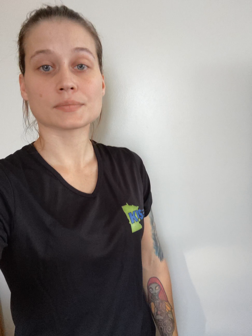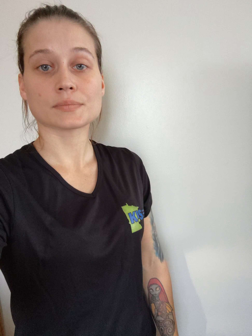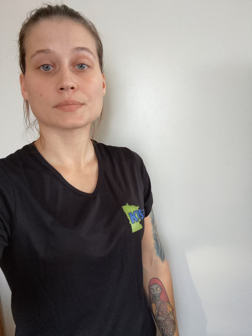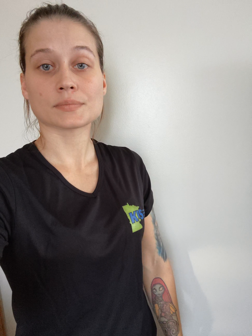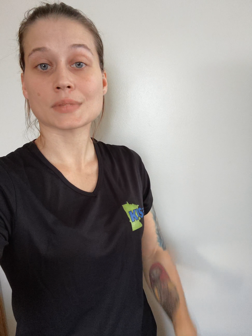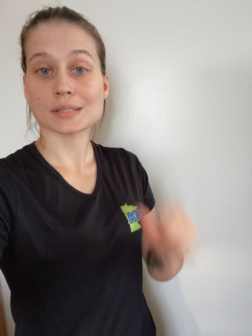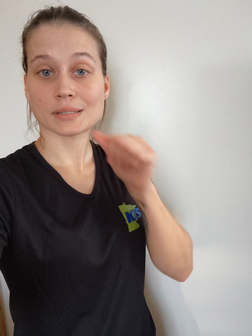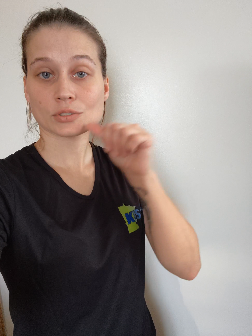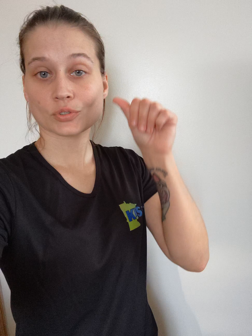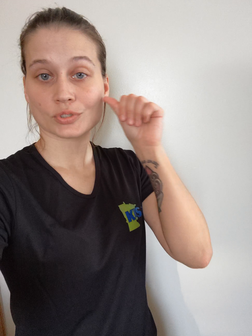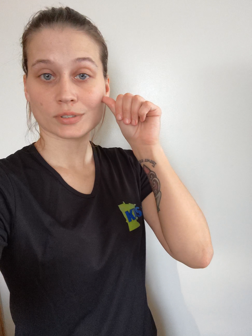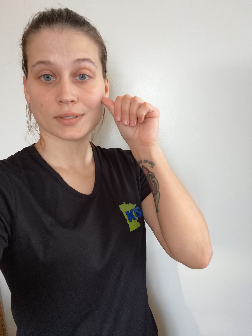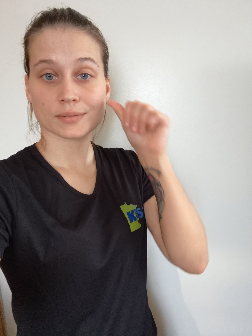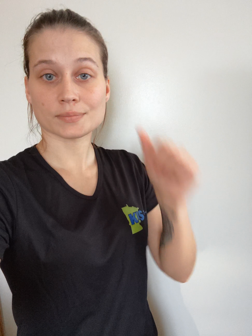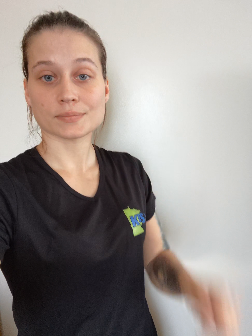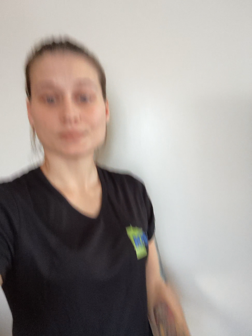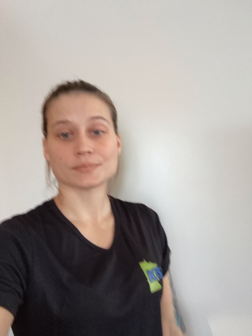yesterday